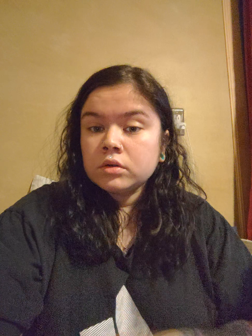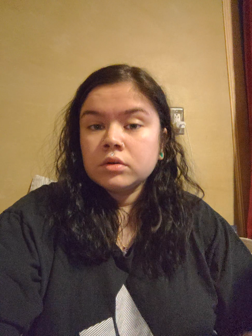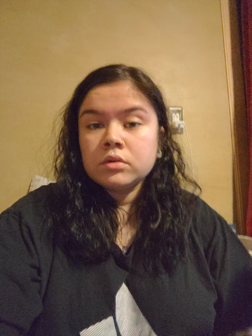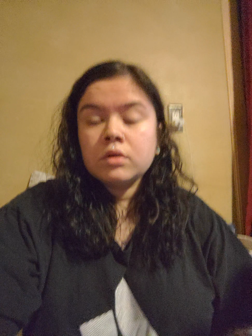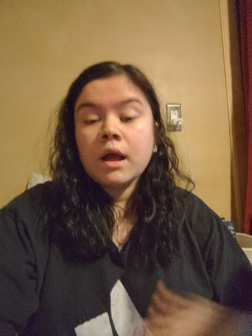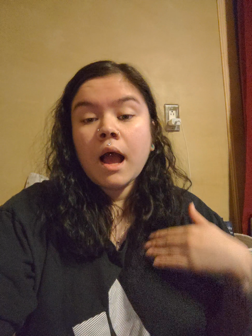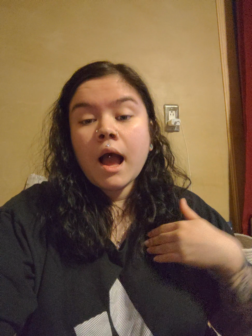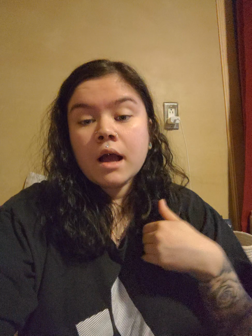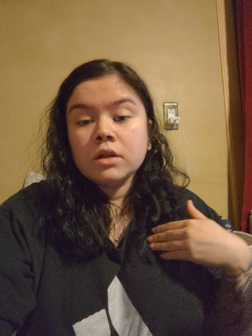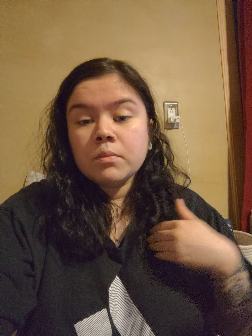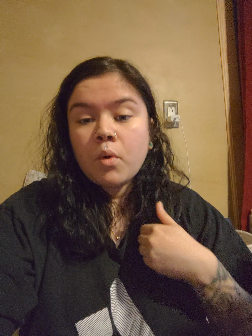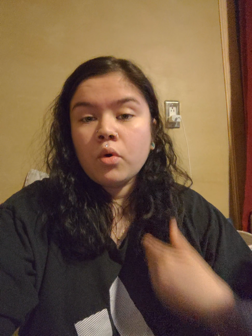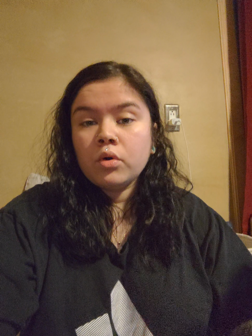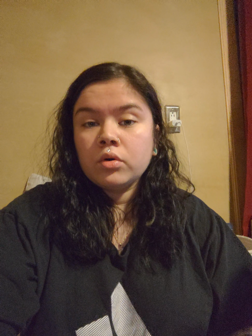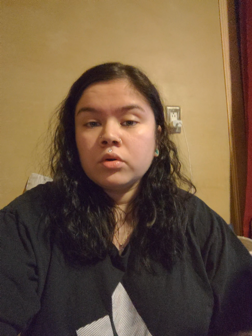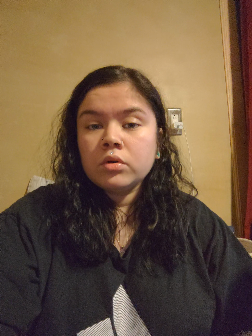animal